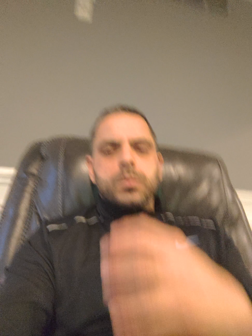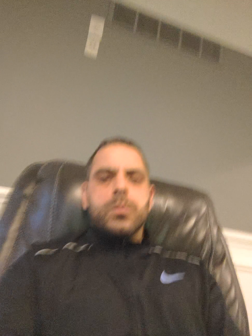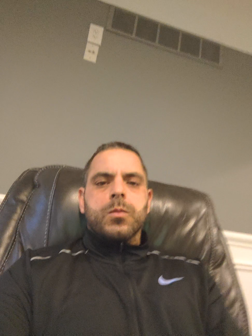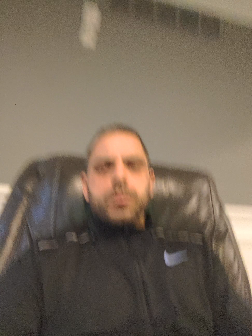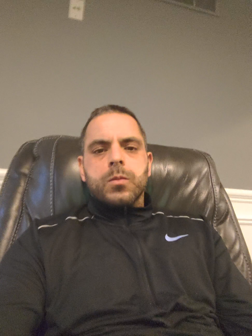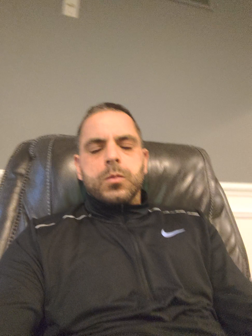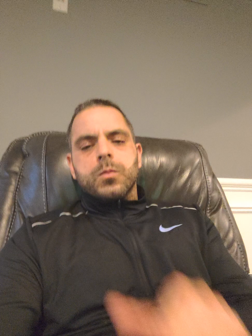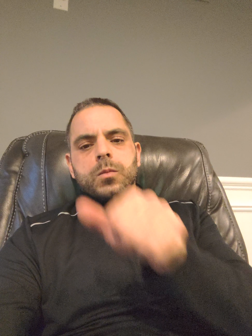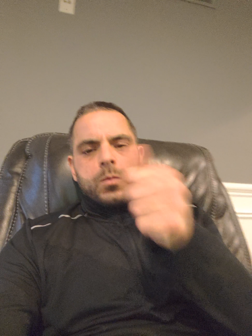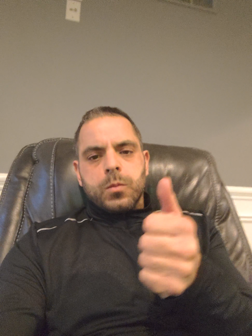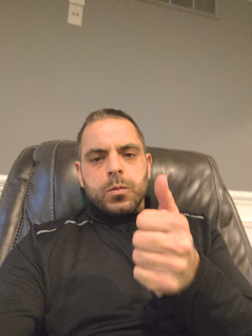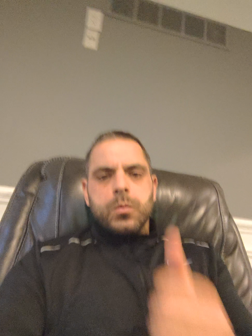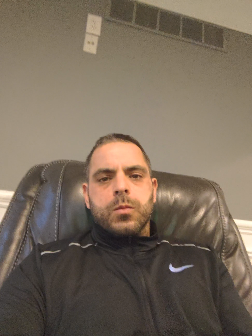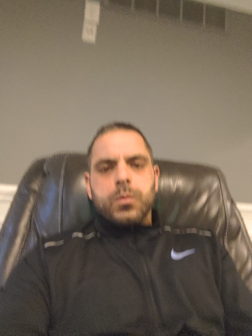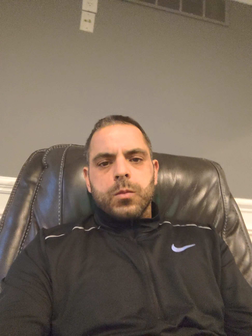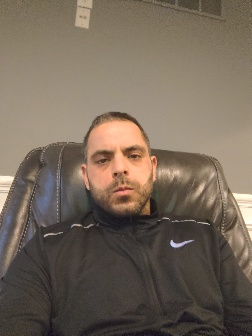another